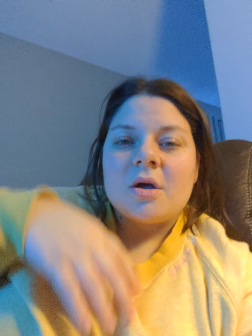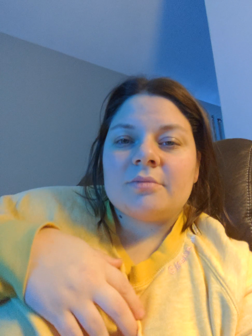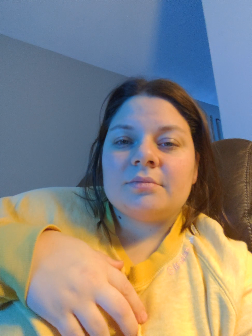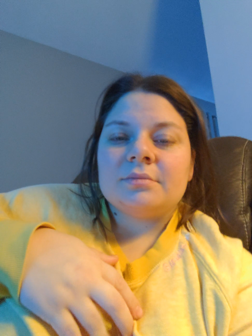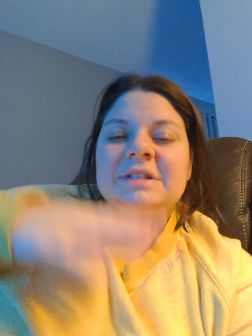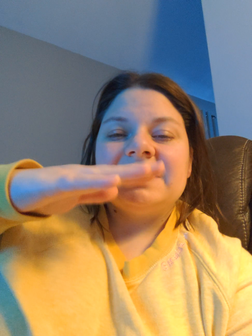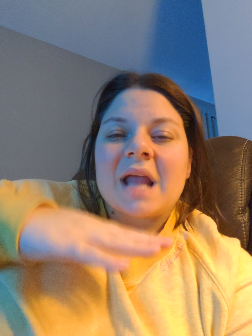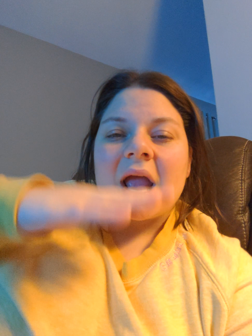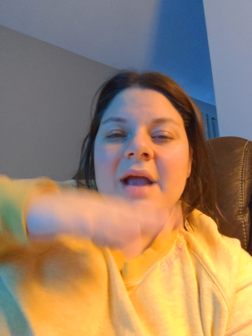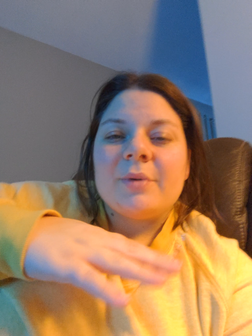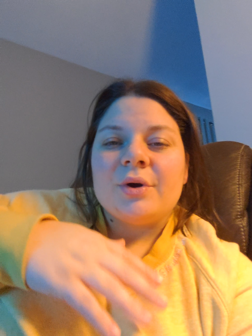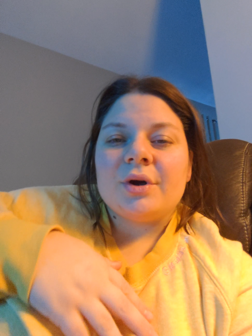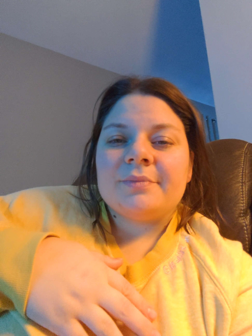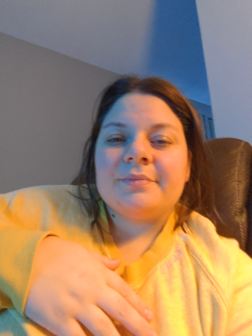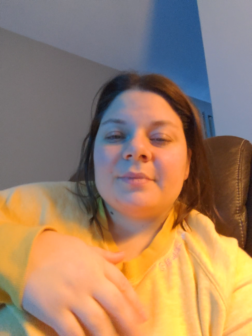table